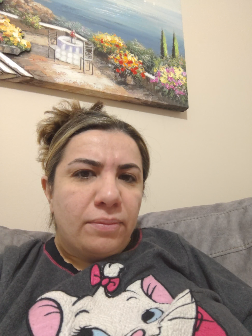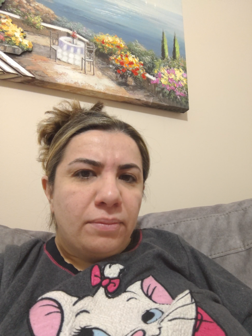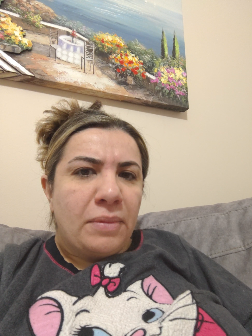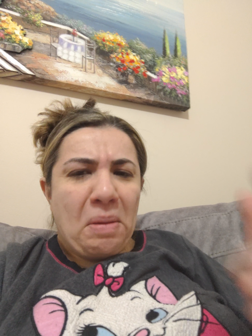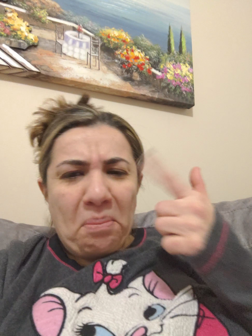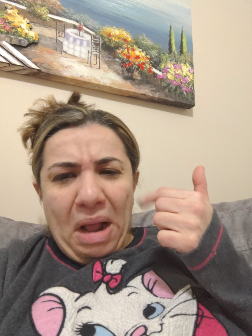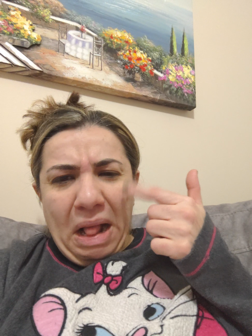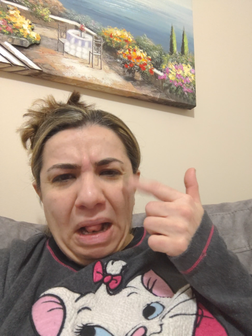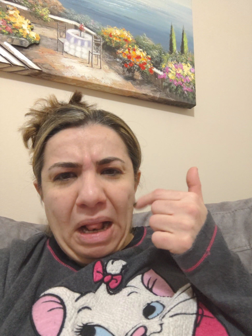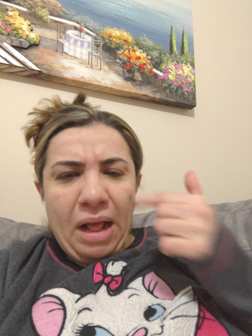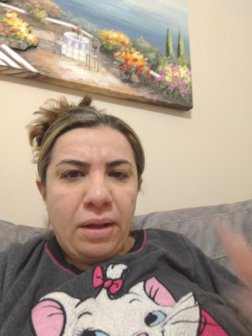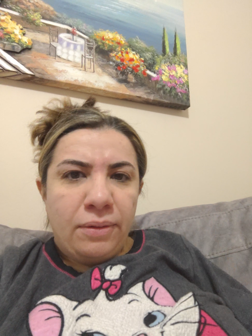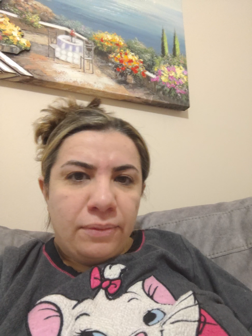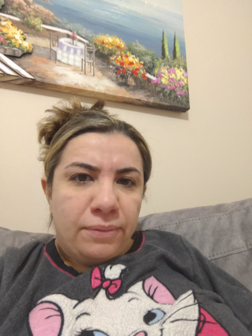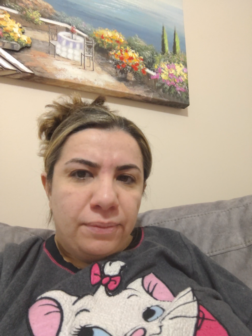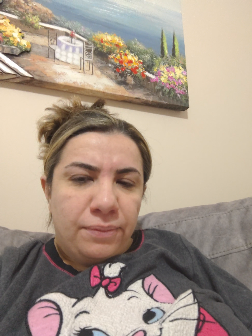cry